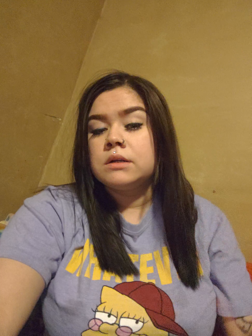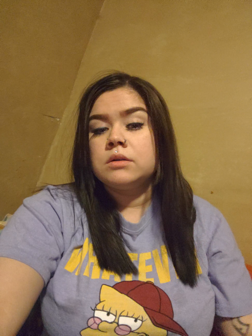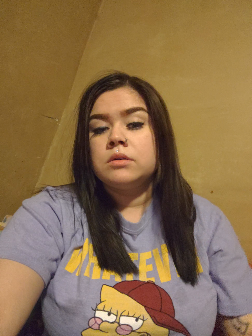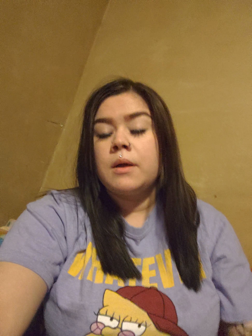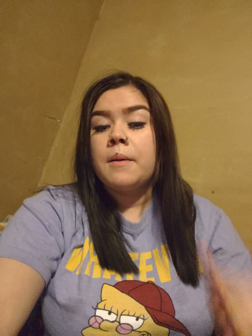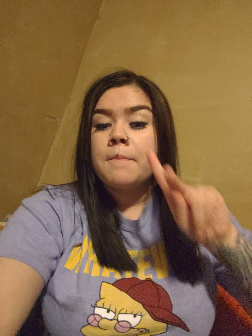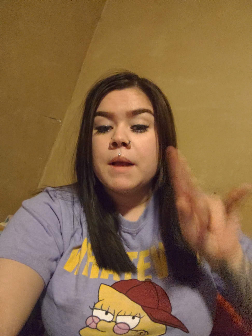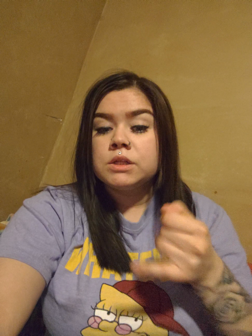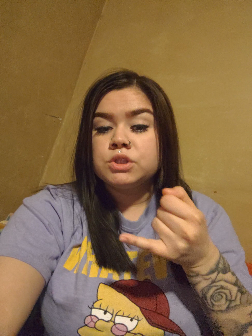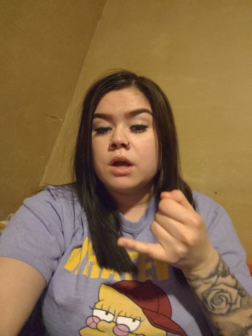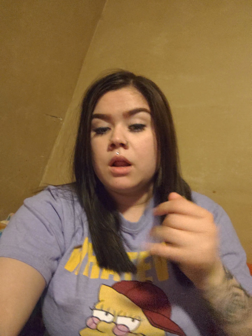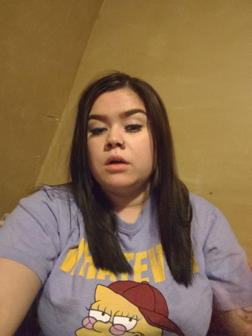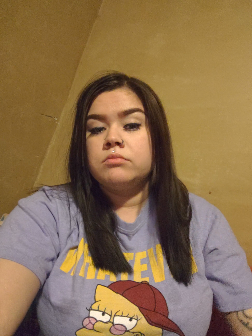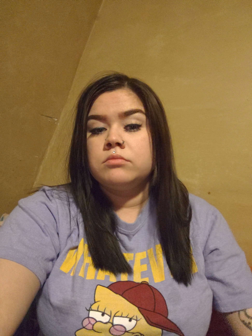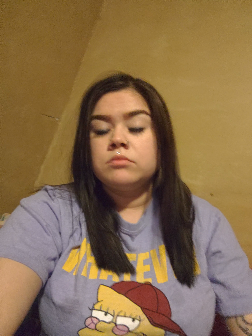pajamas